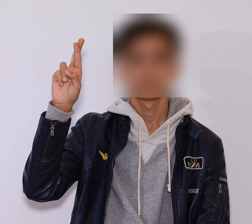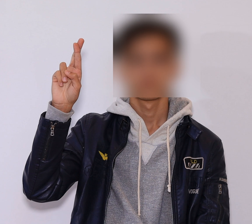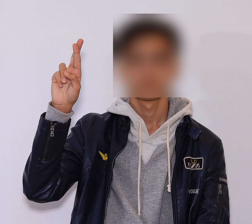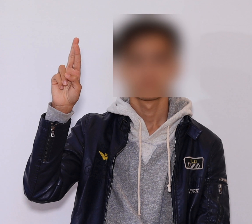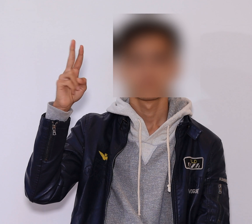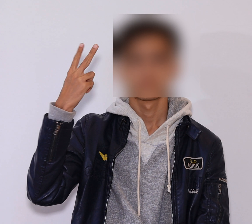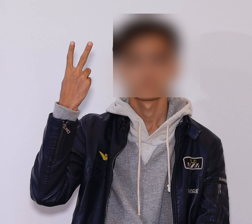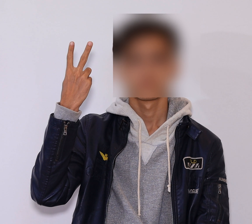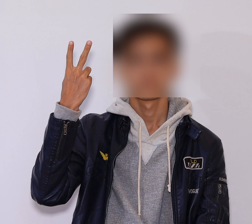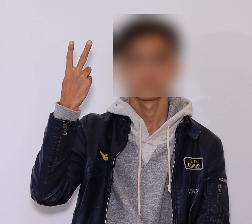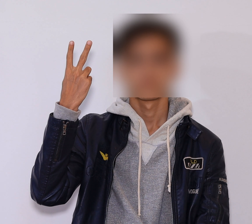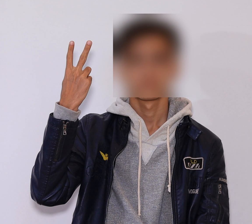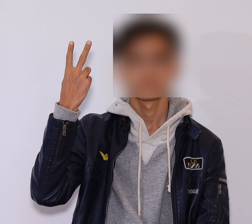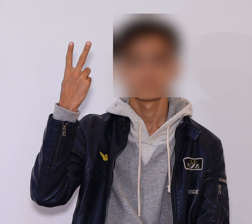ڑ